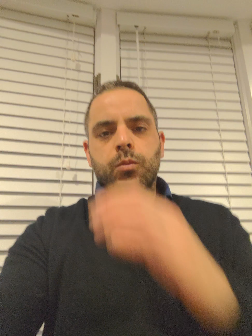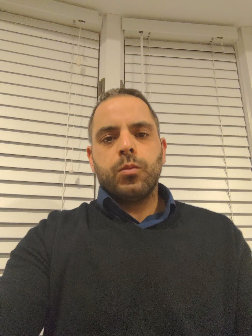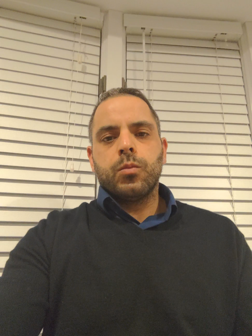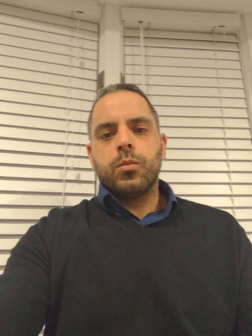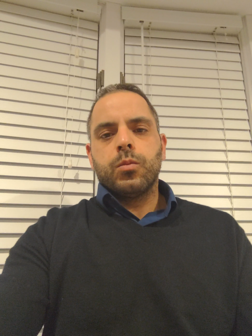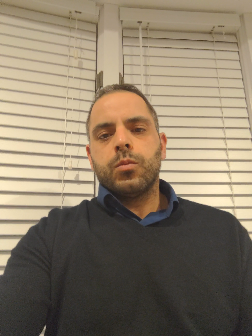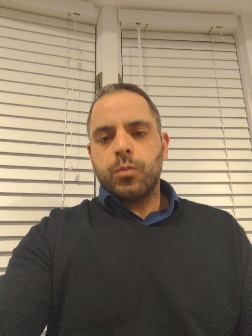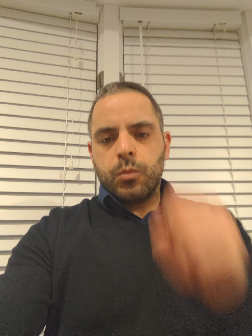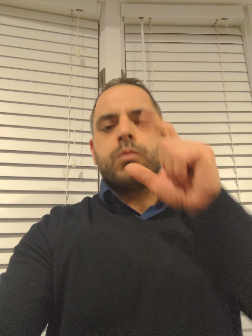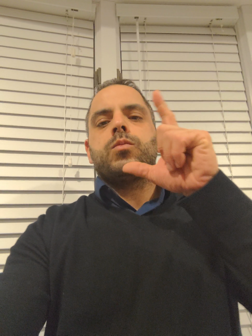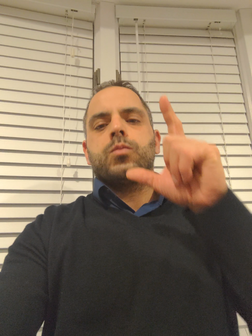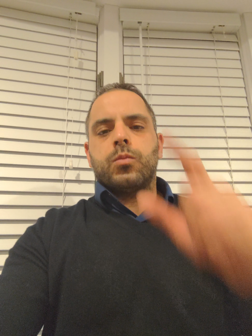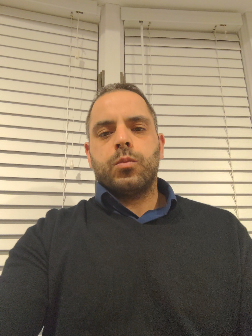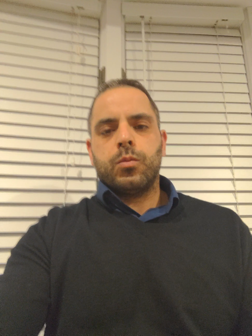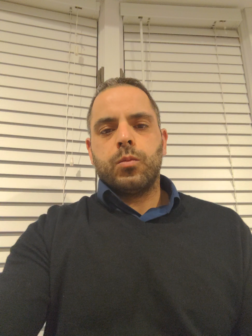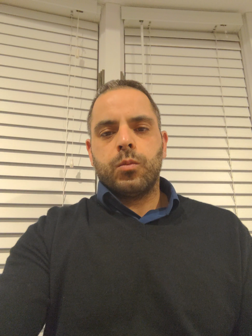awake